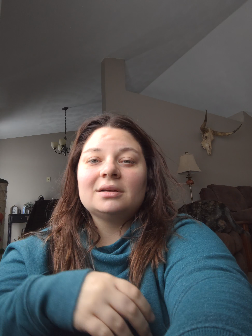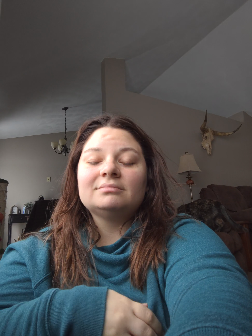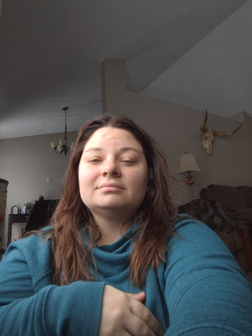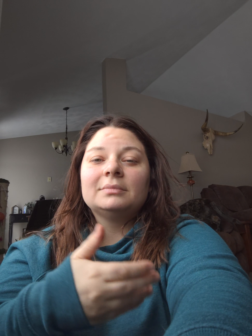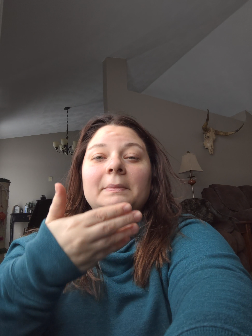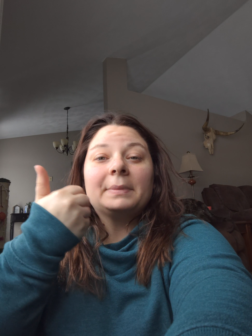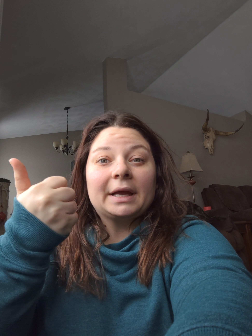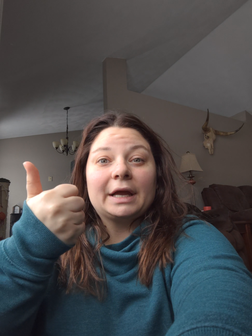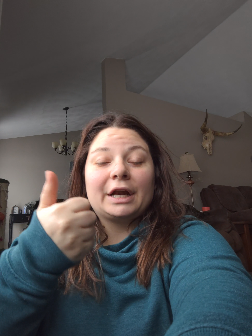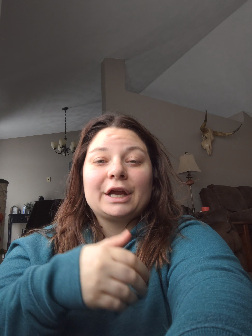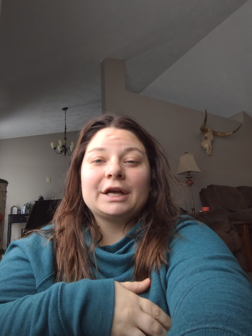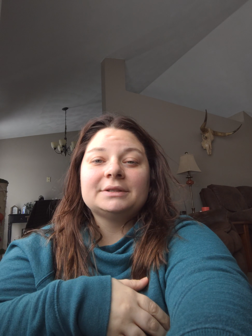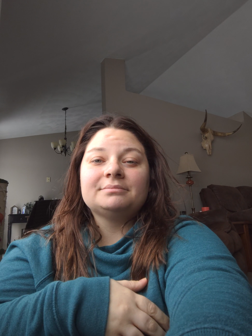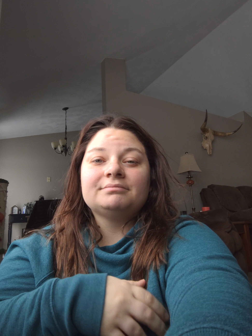better